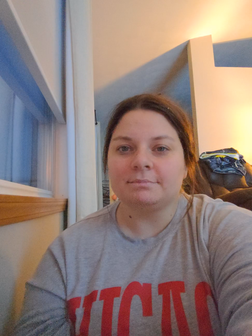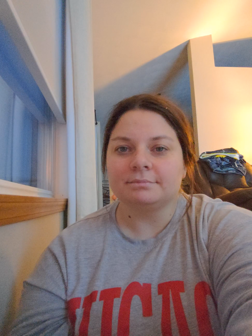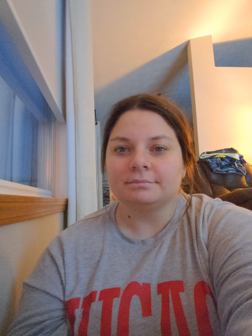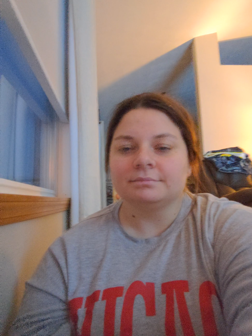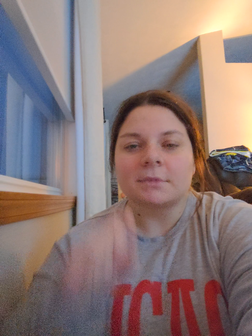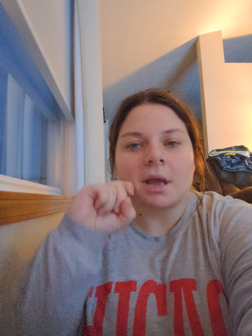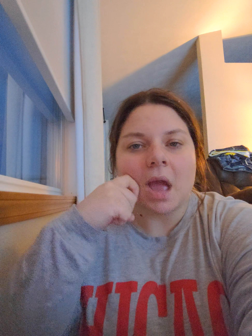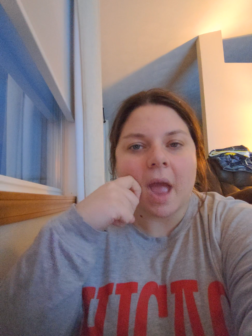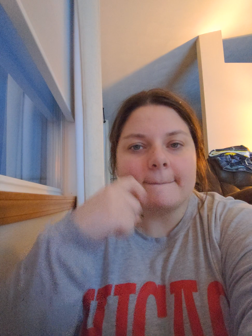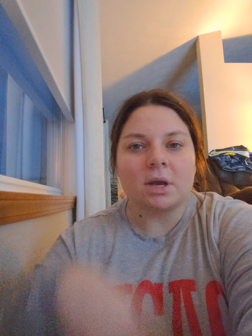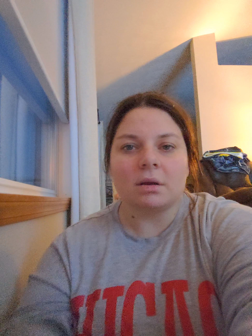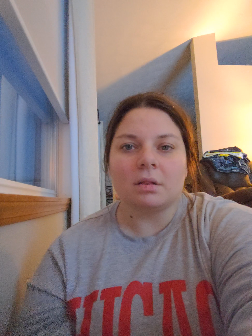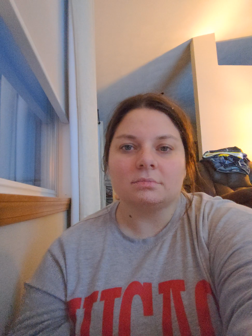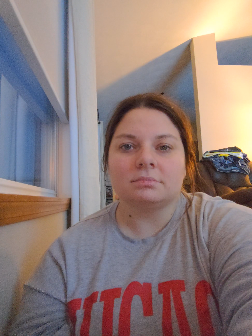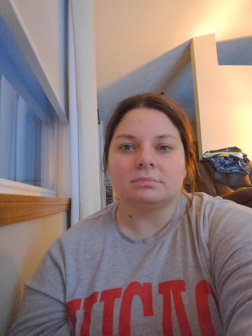apple